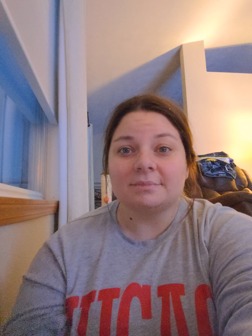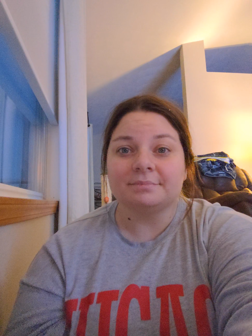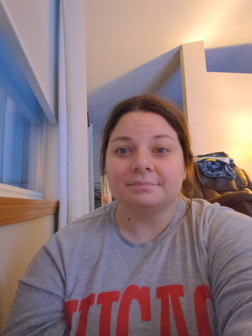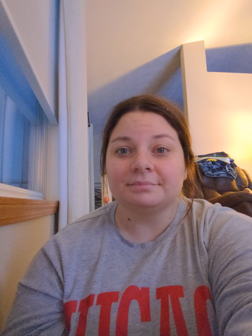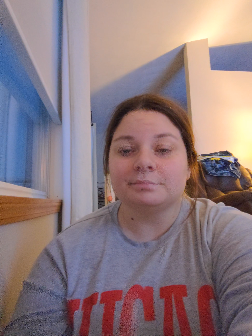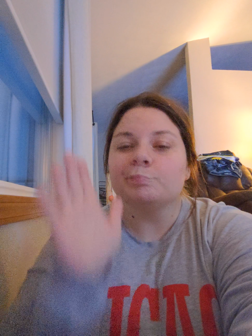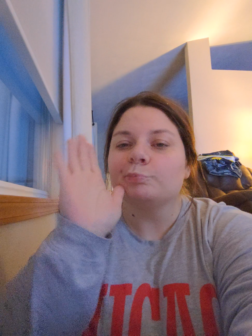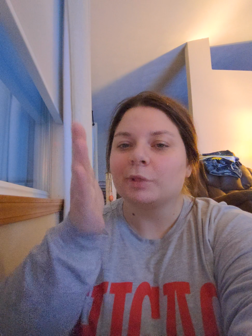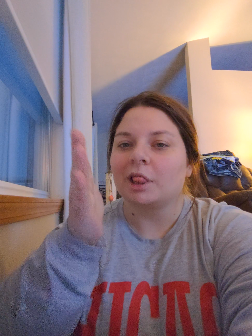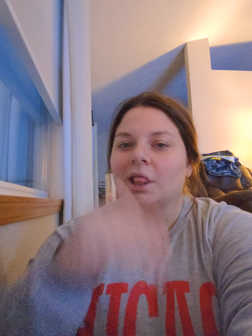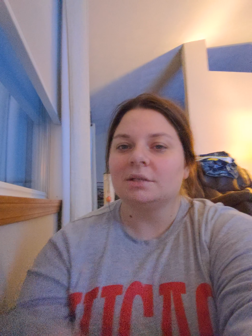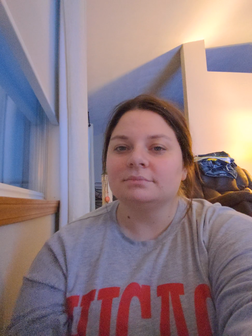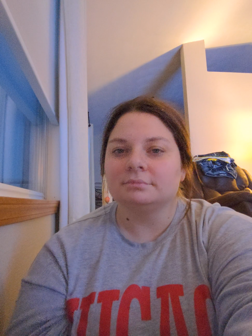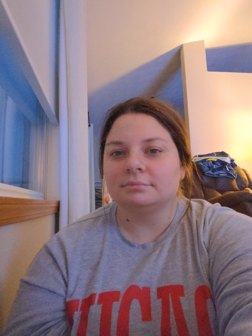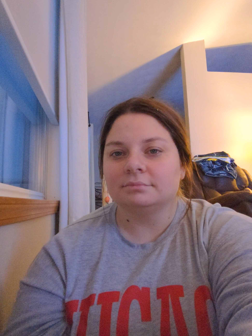will